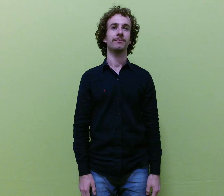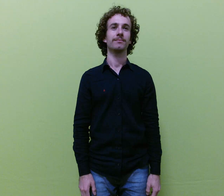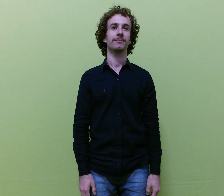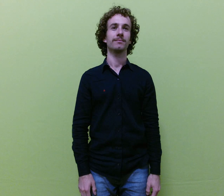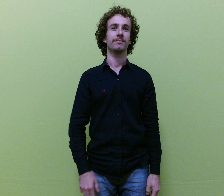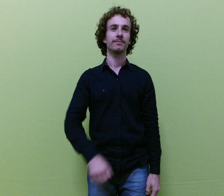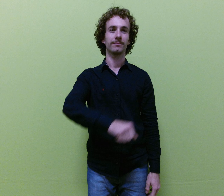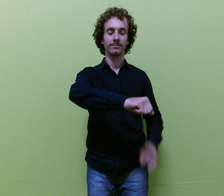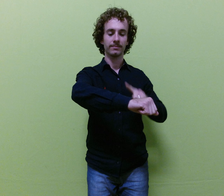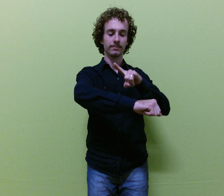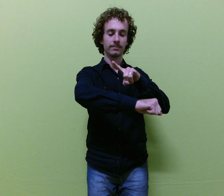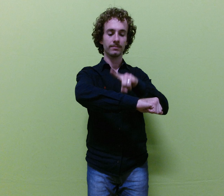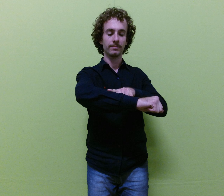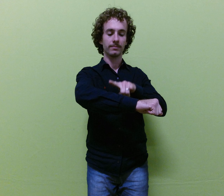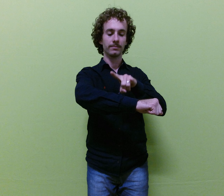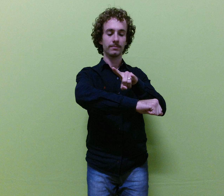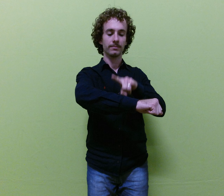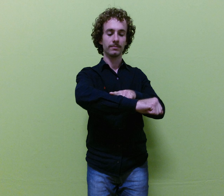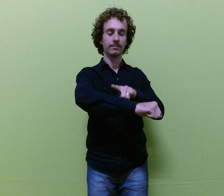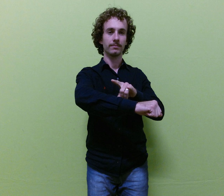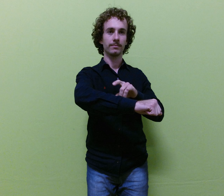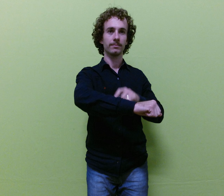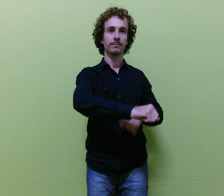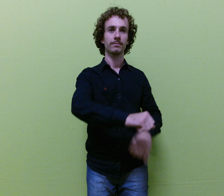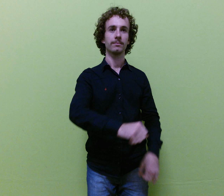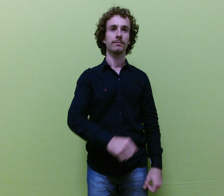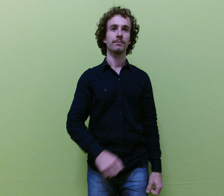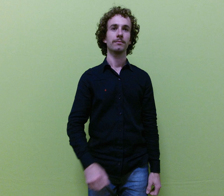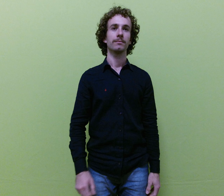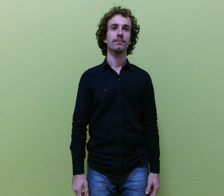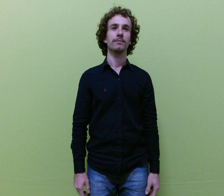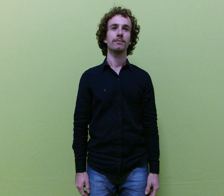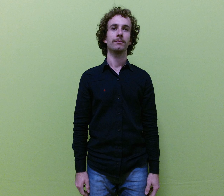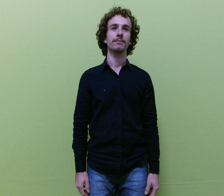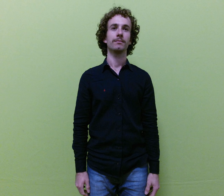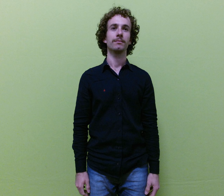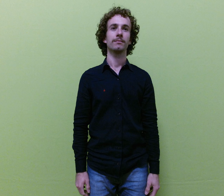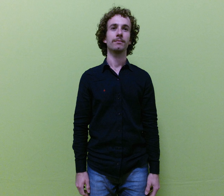banheiro